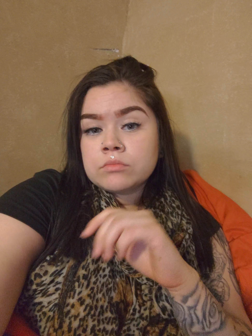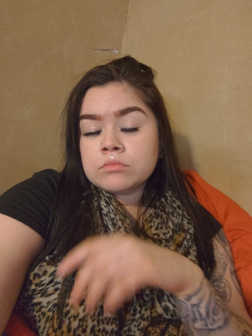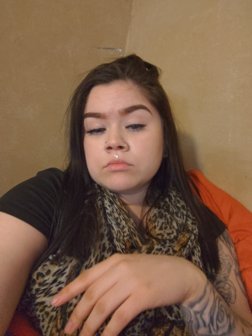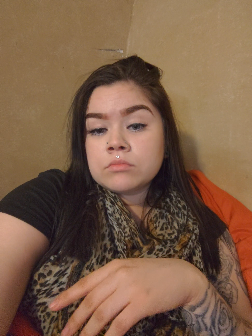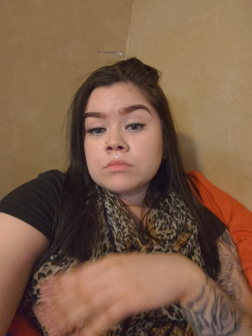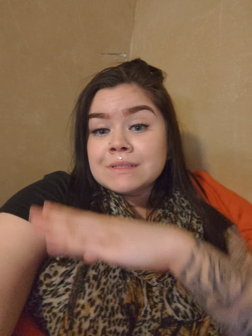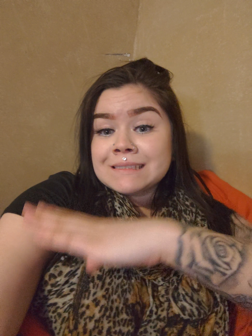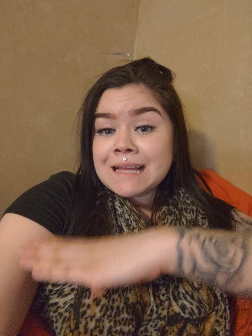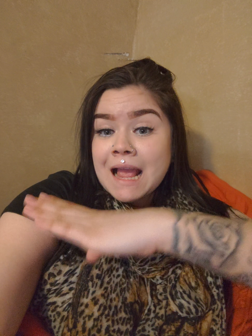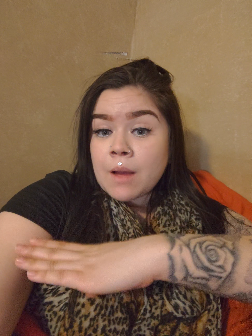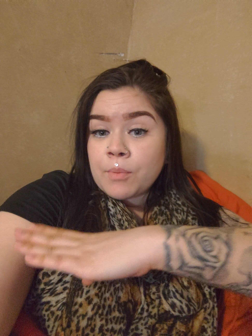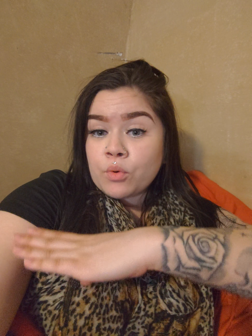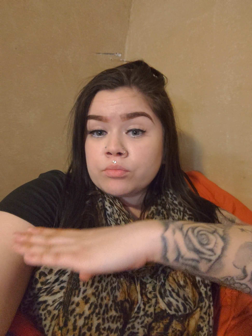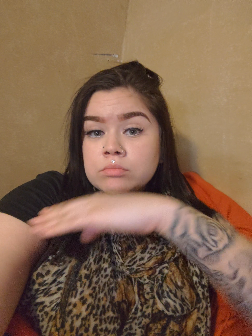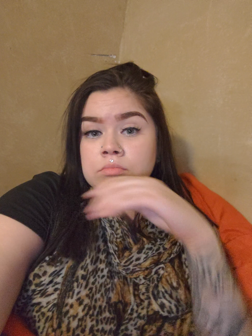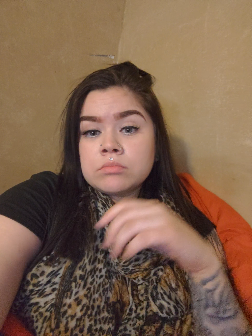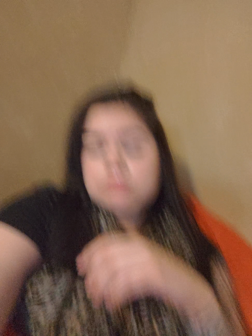table